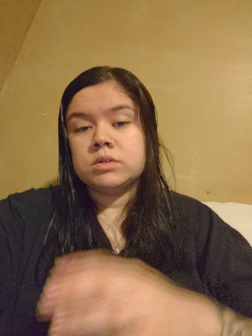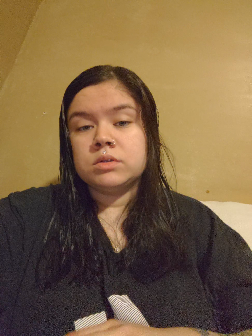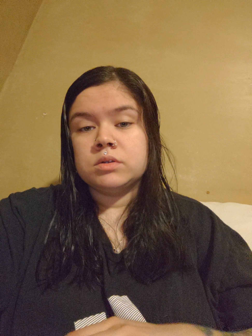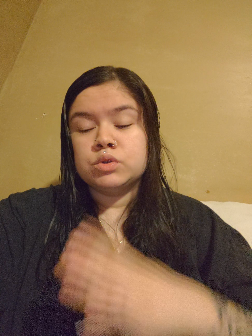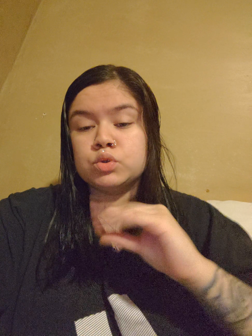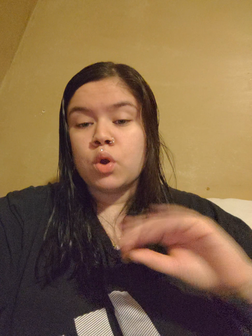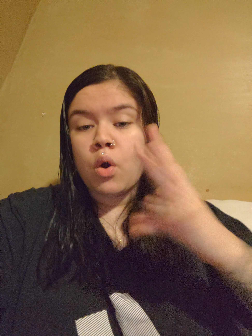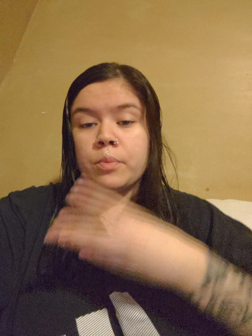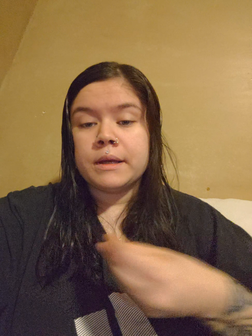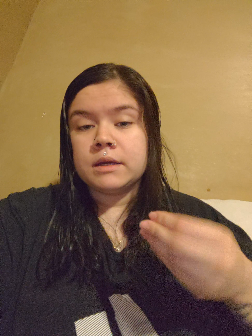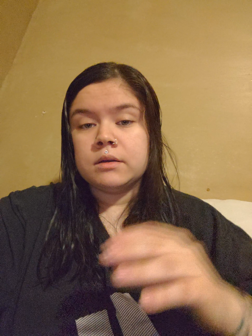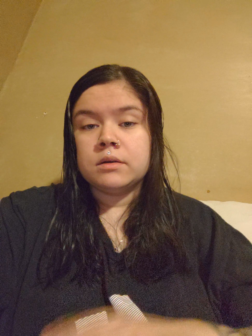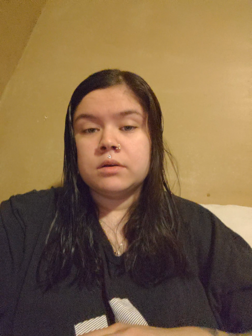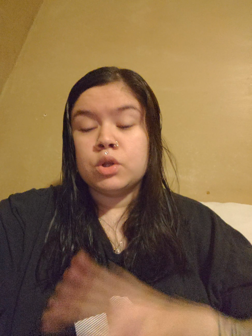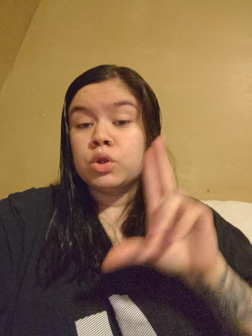story